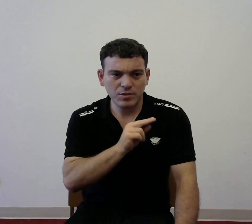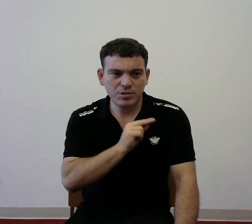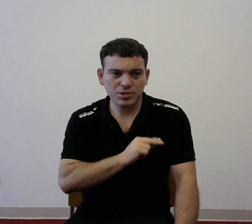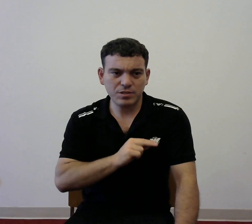iş